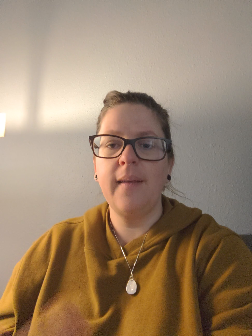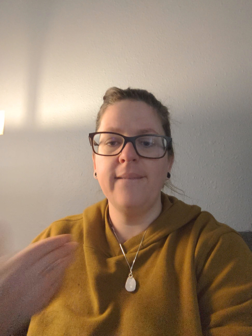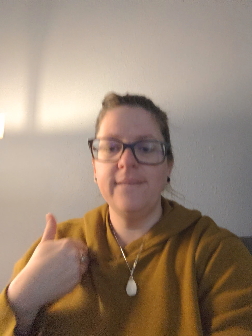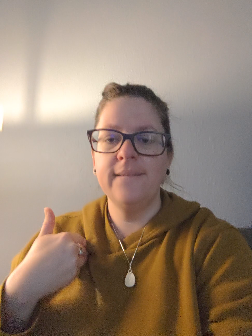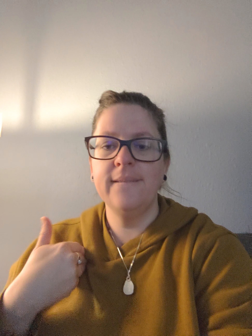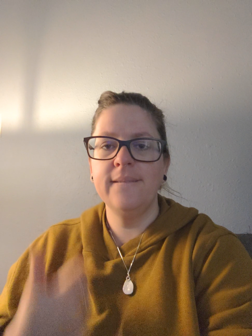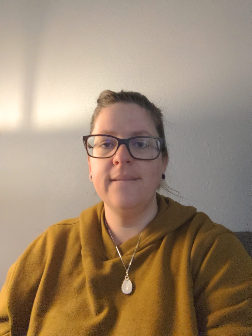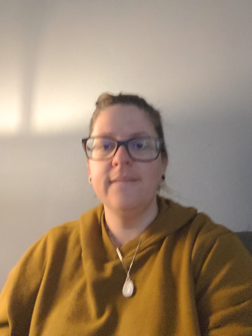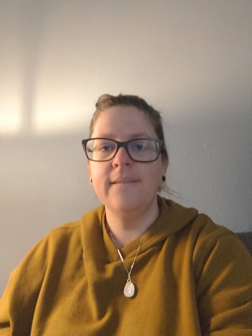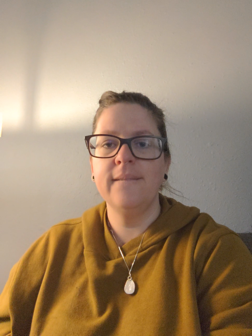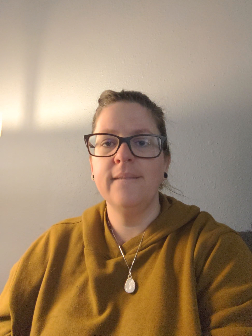have